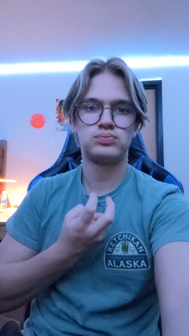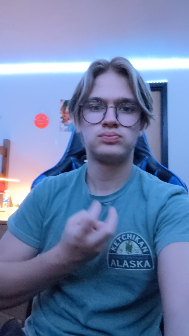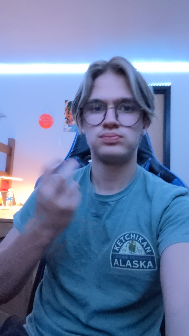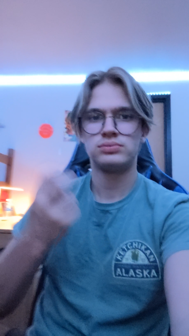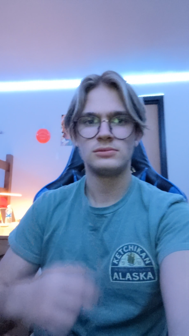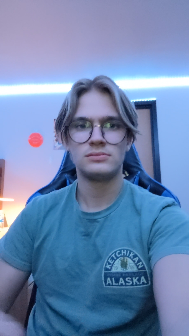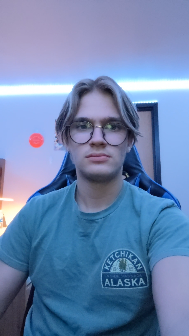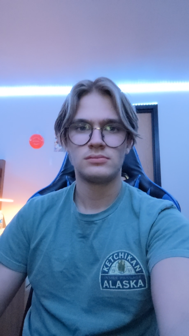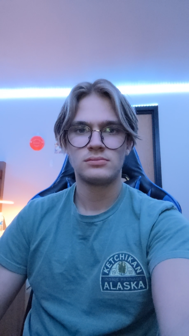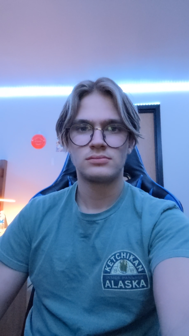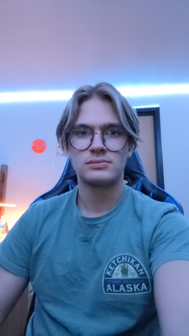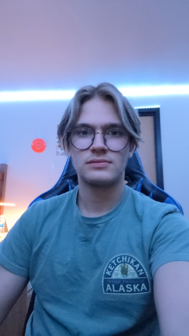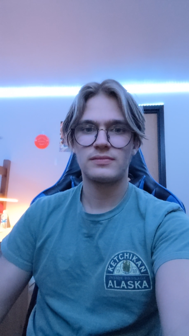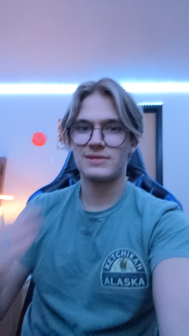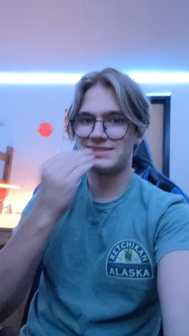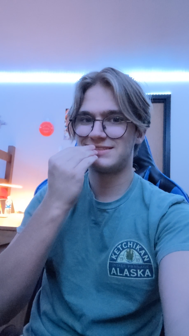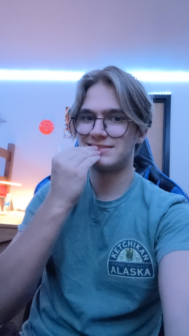eat